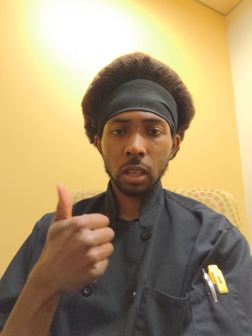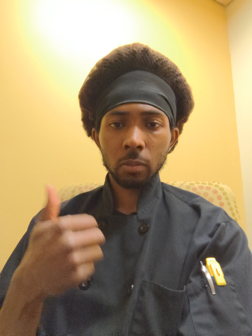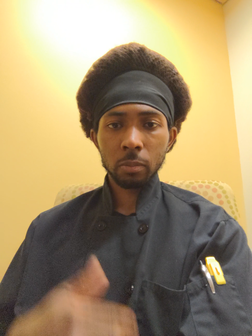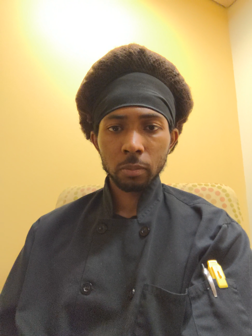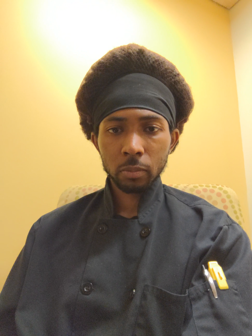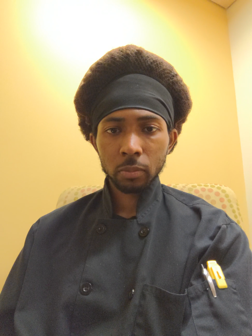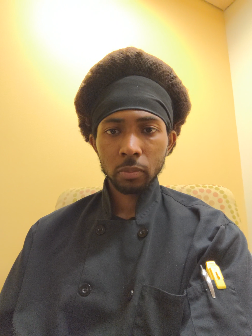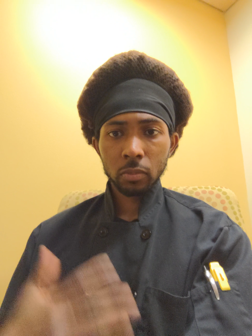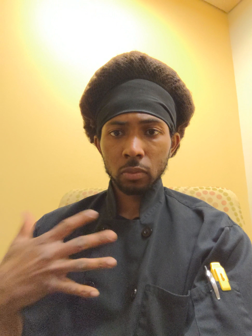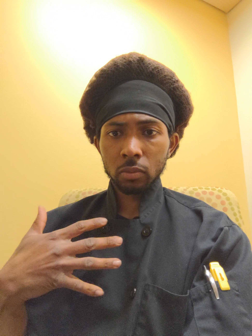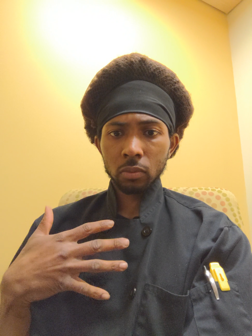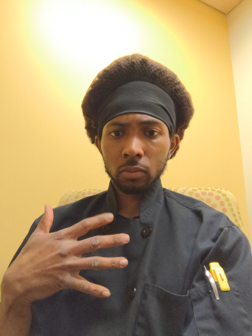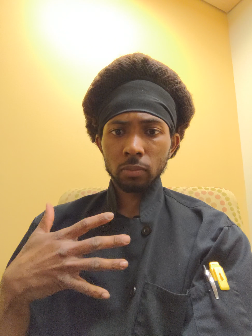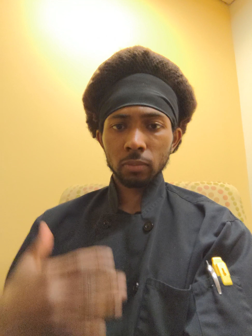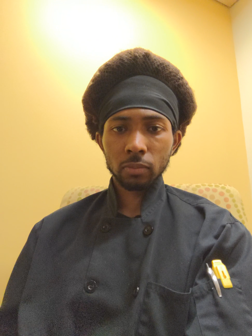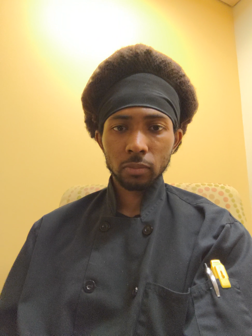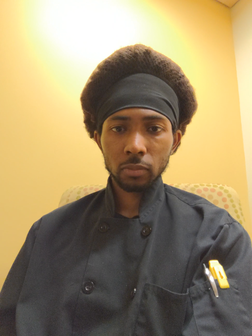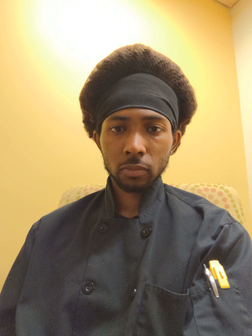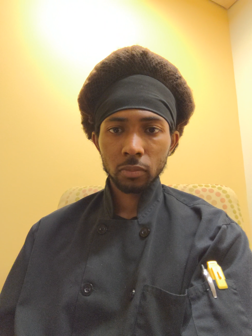scared